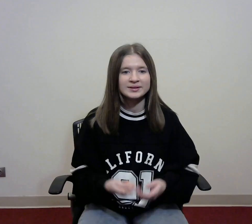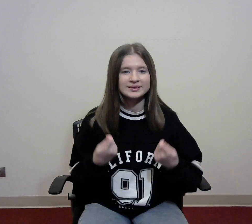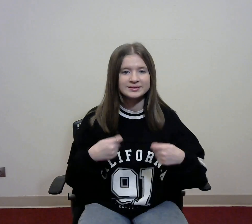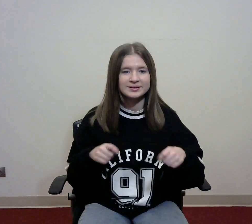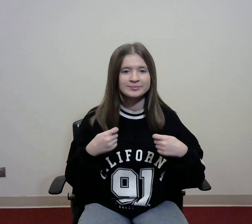satıcı